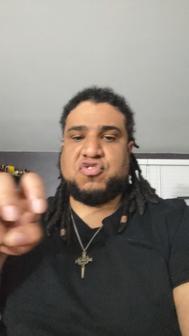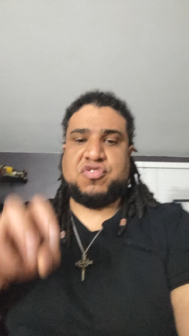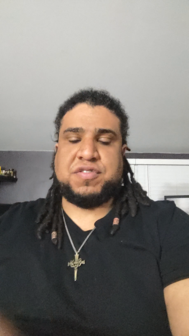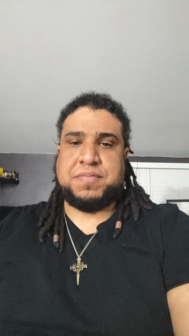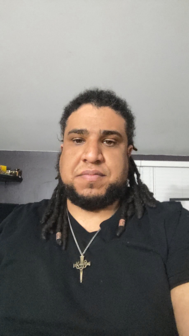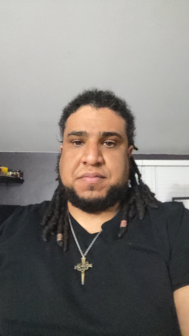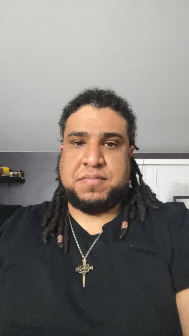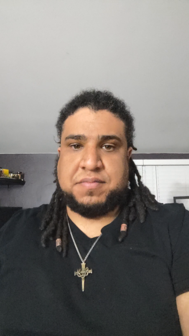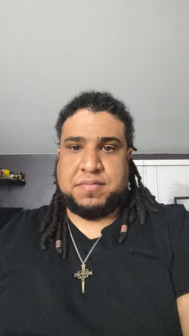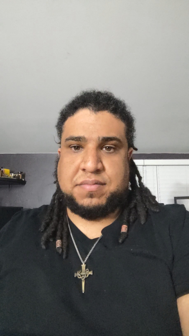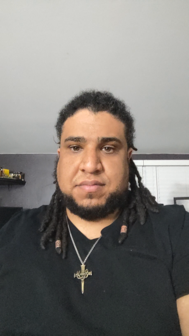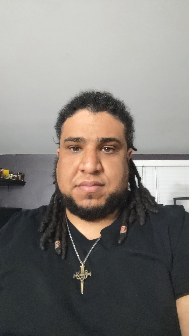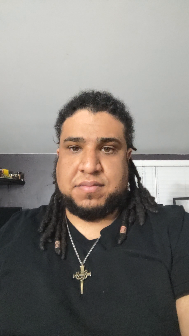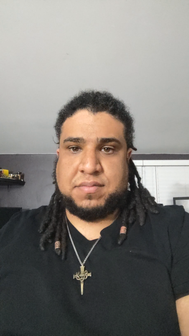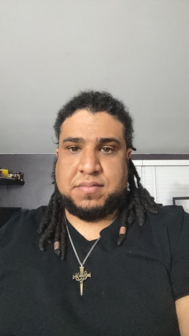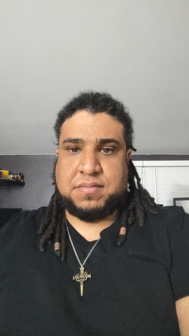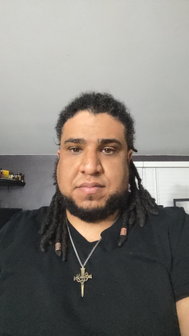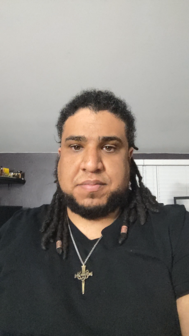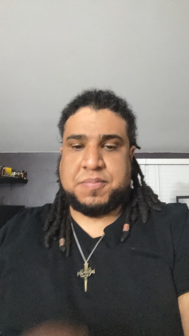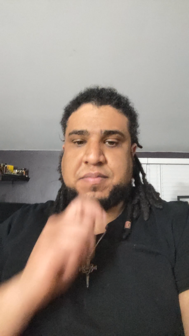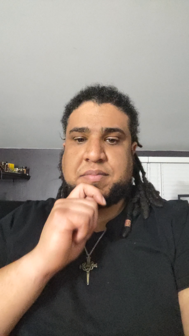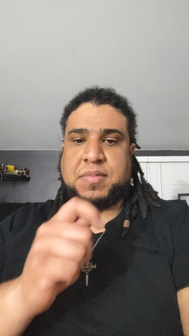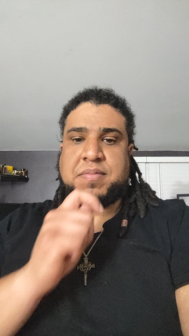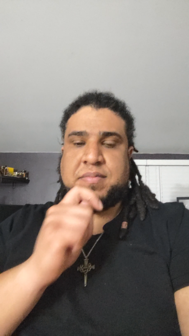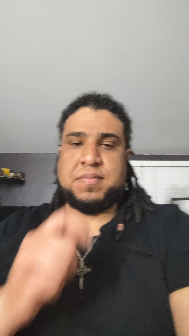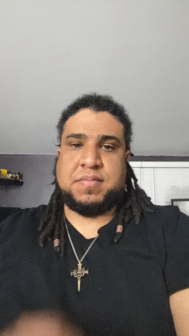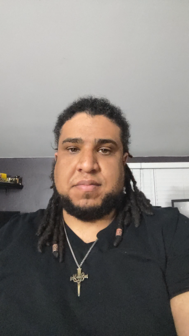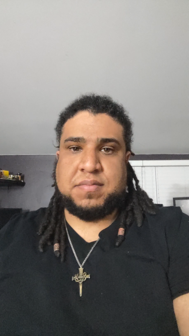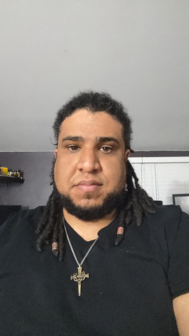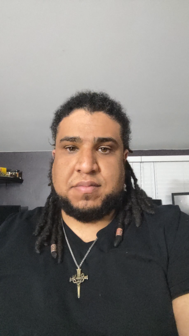popsicle